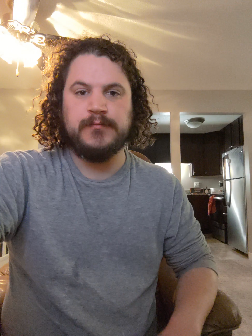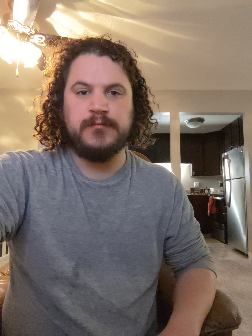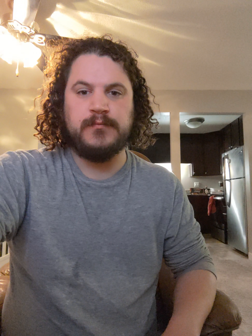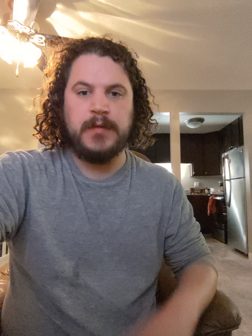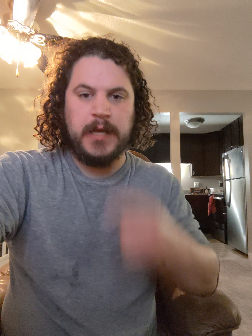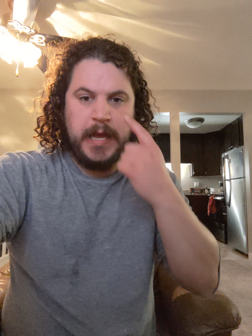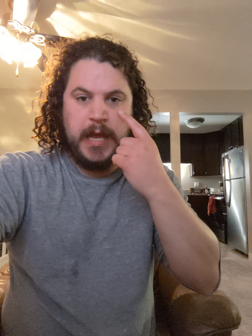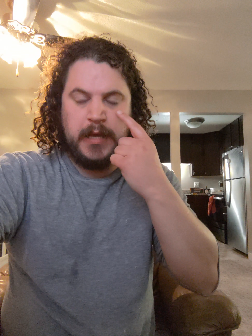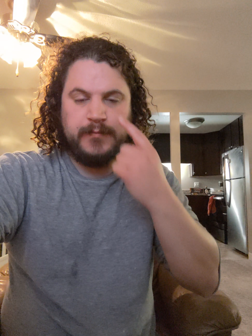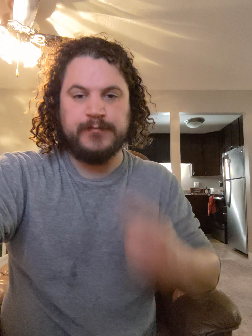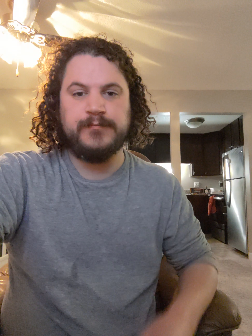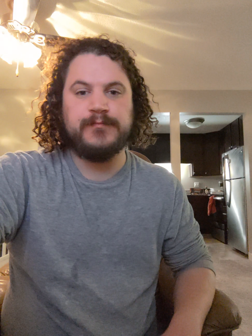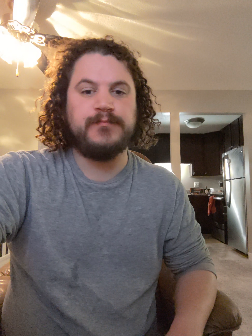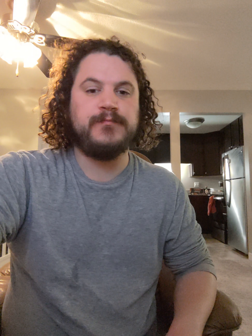eye